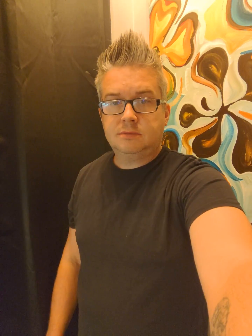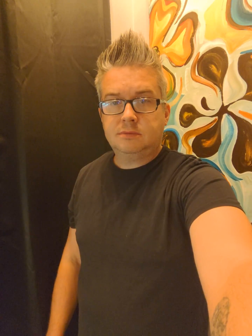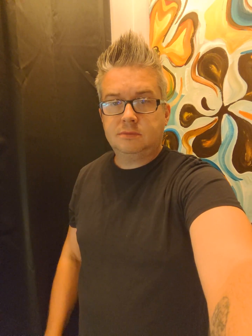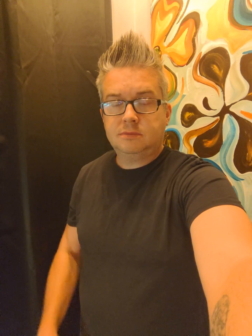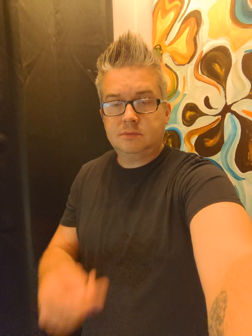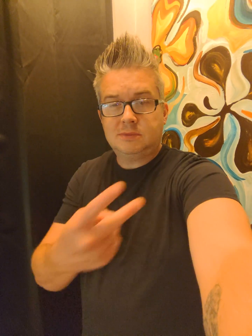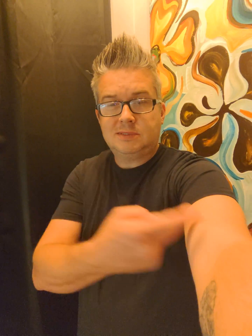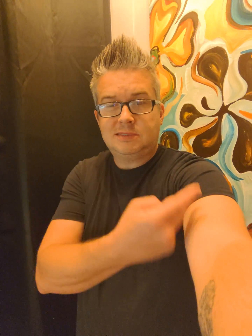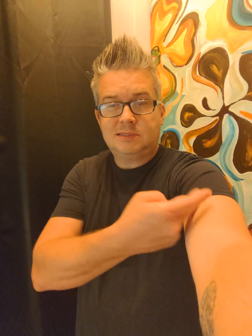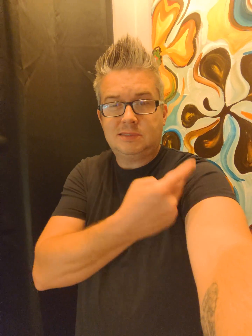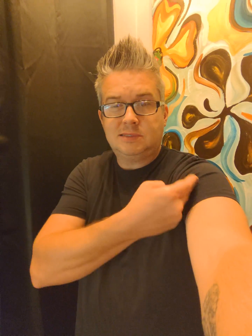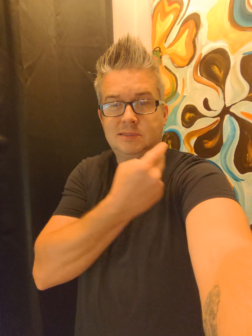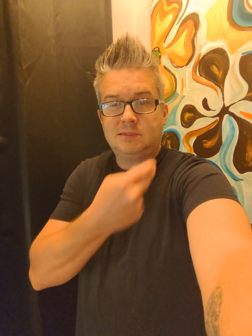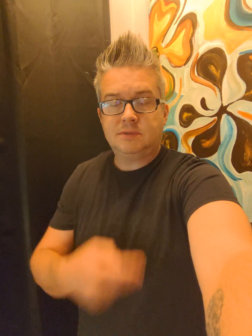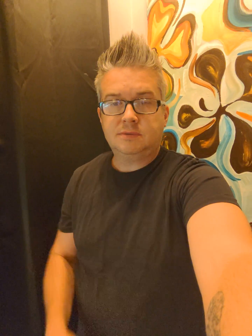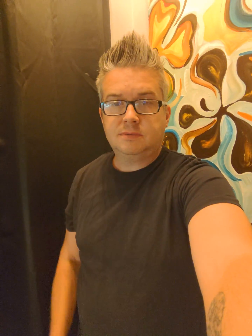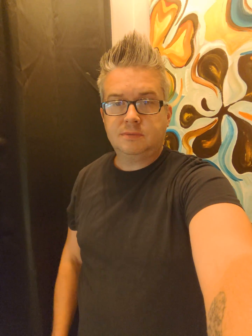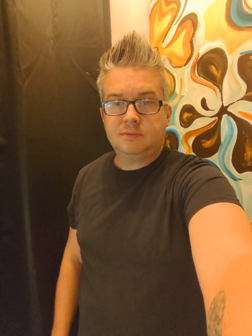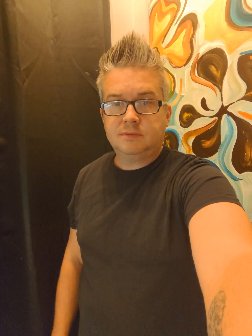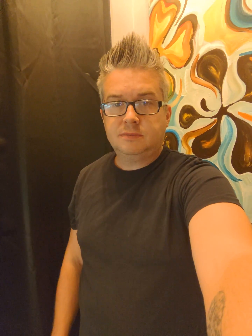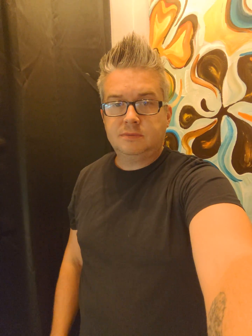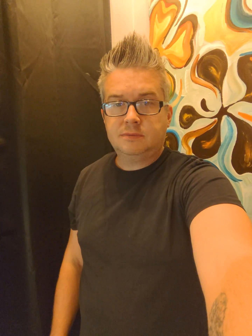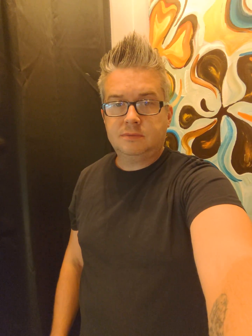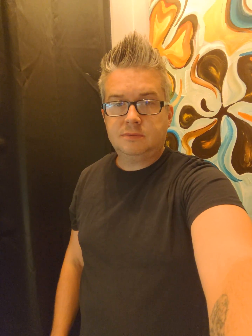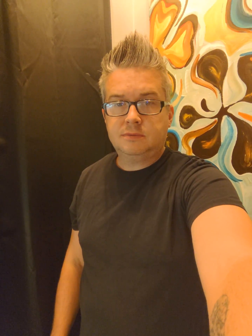sheep